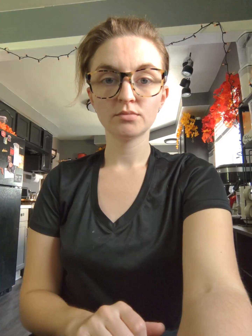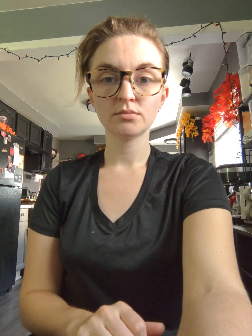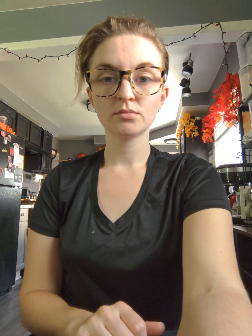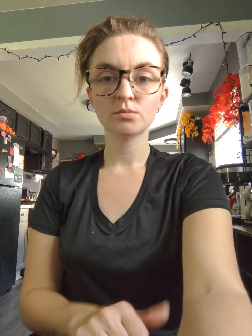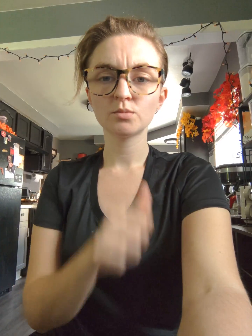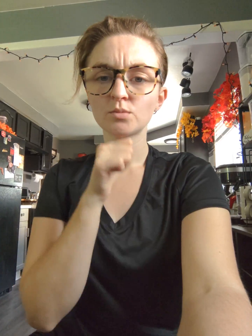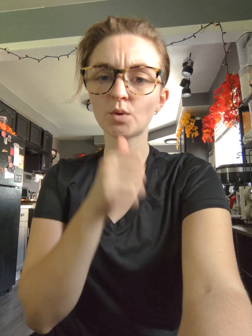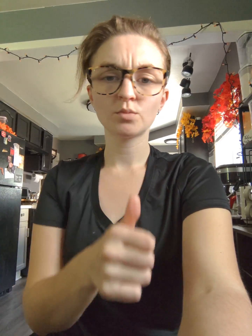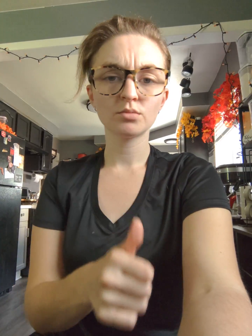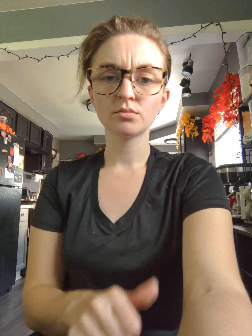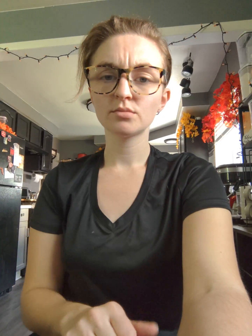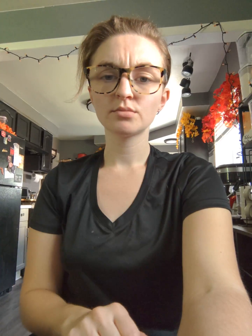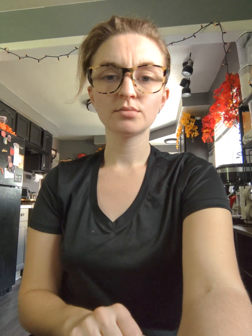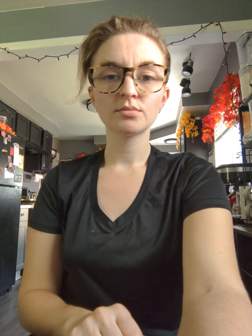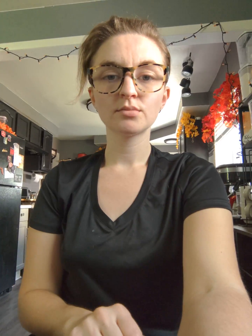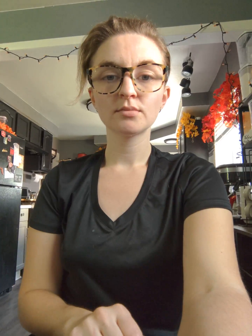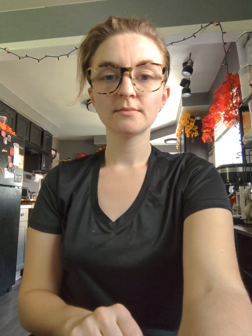don't